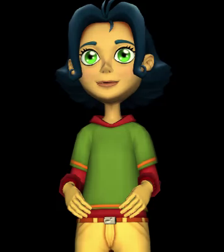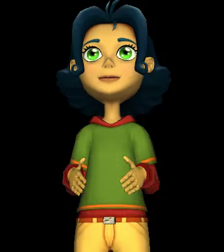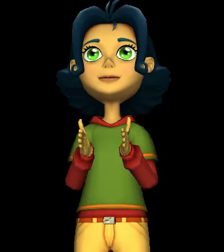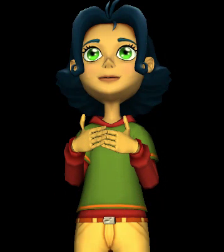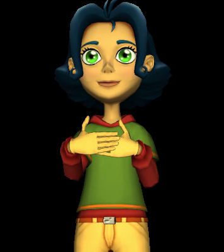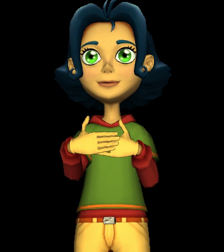حزمة